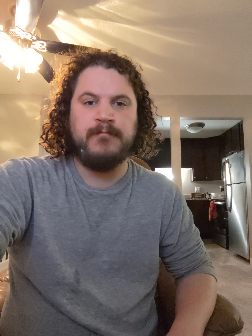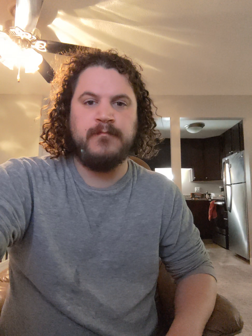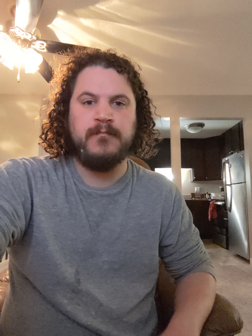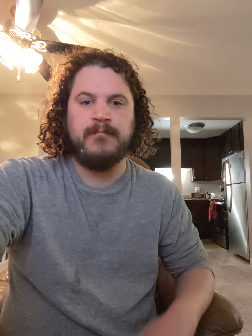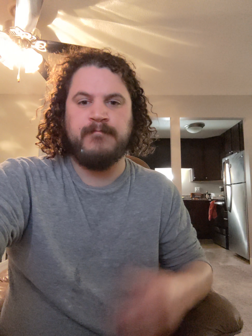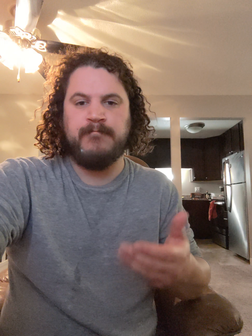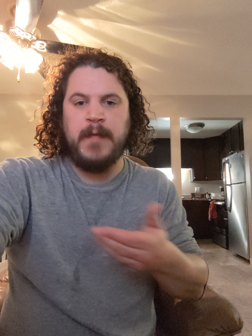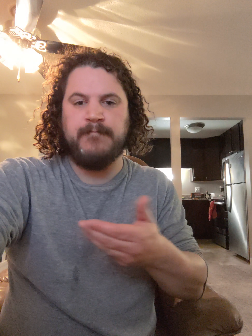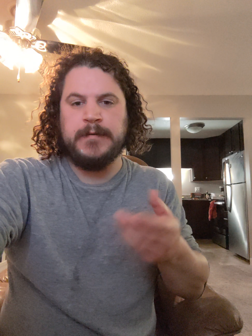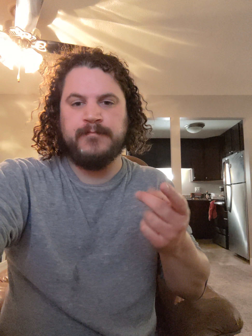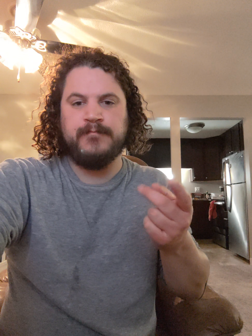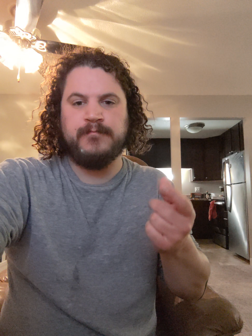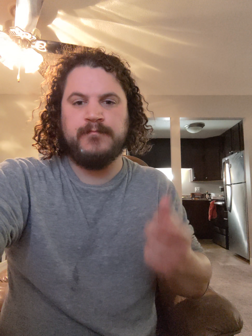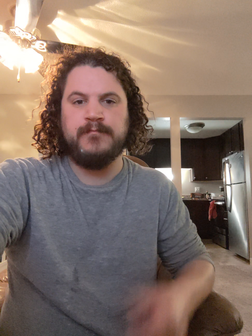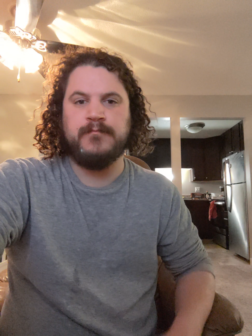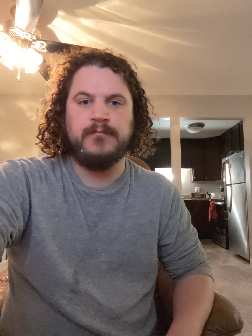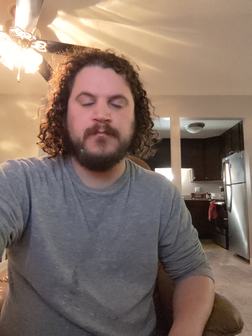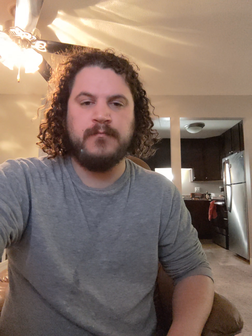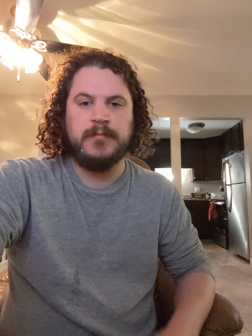puppy